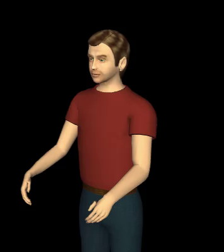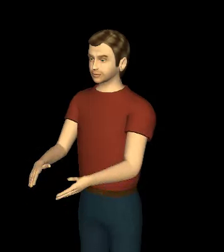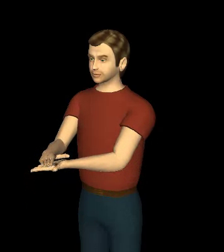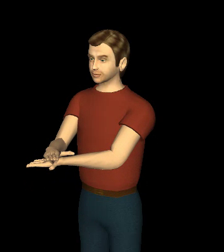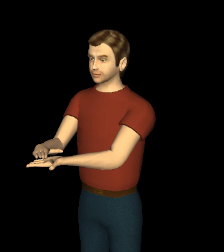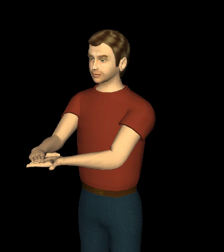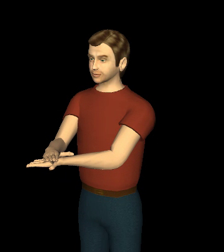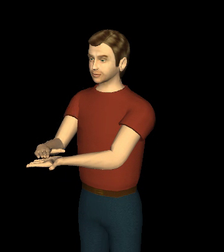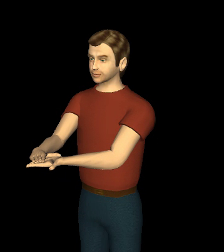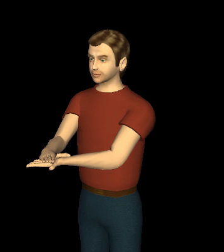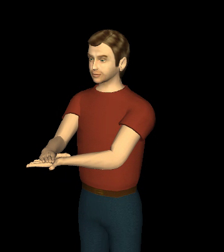يغفر